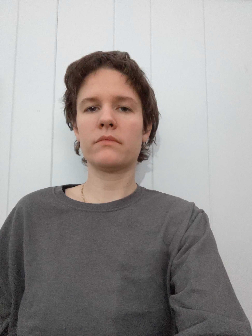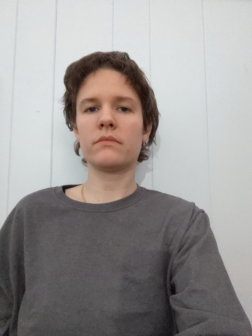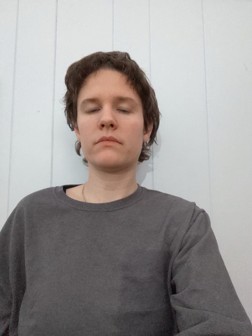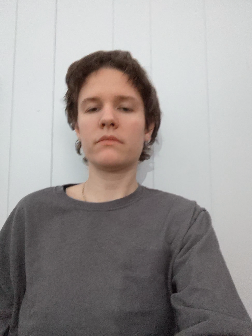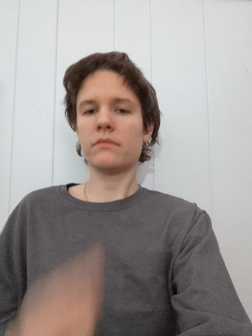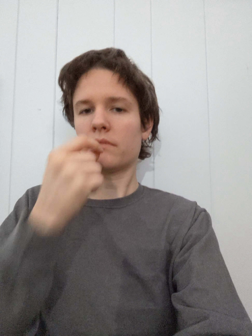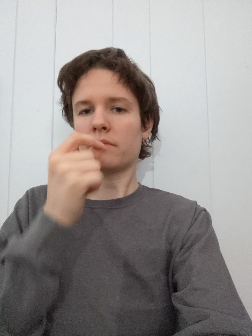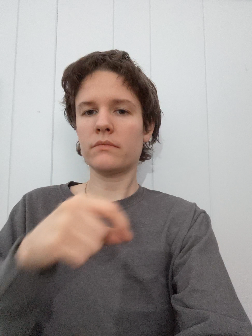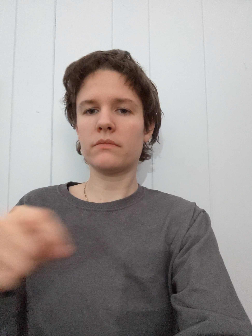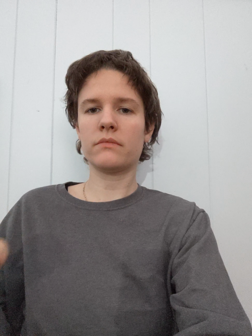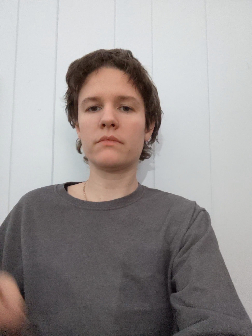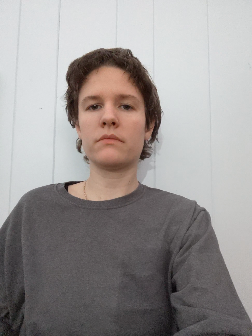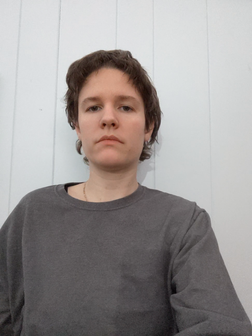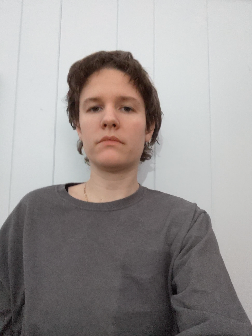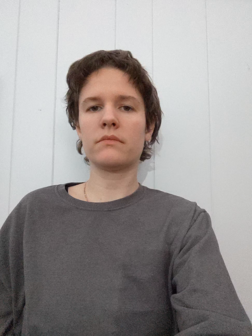pen